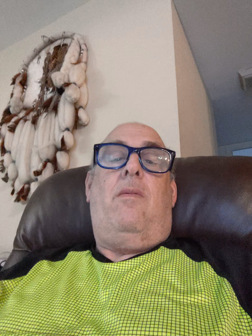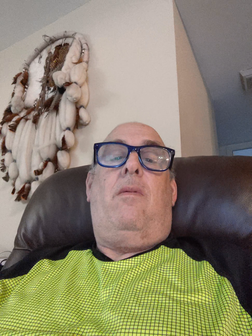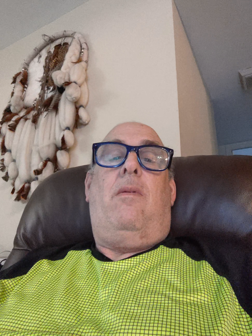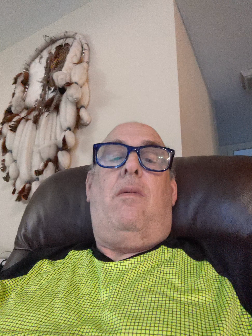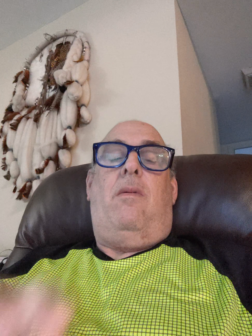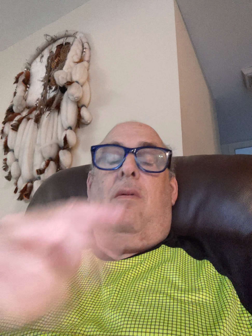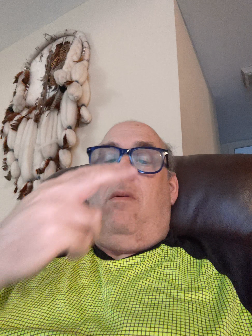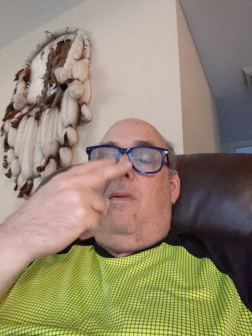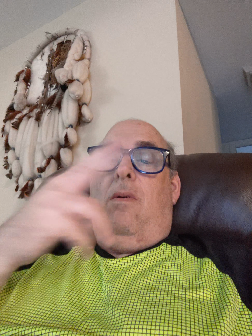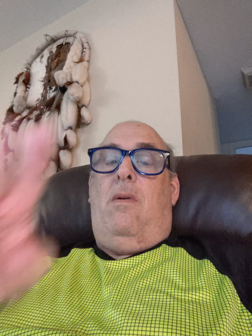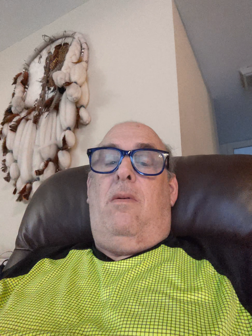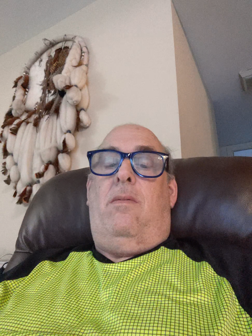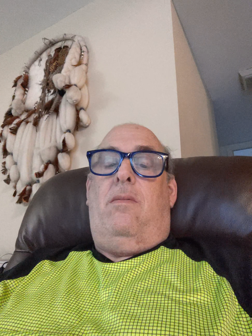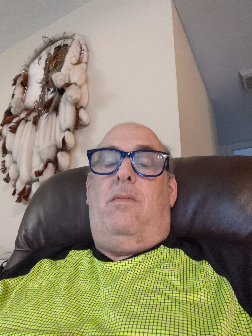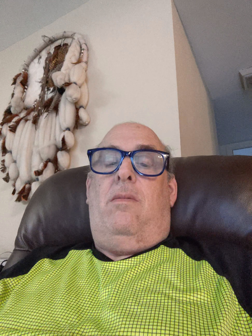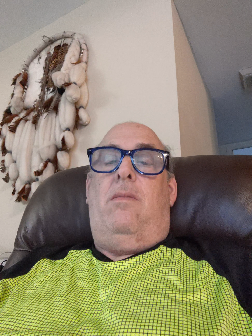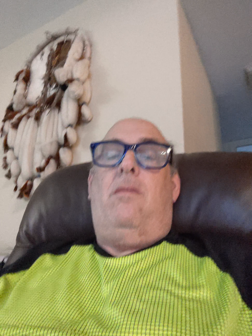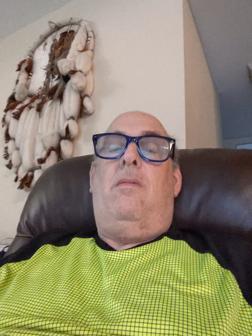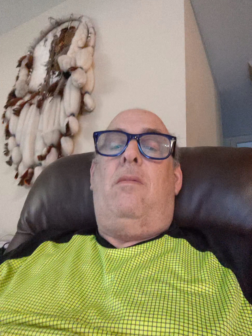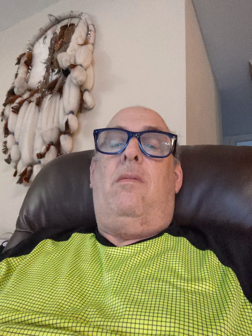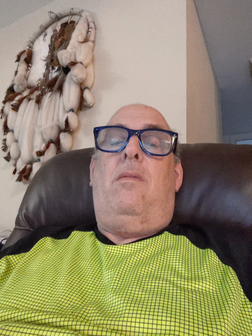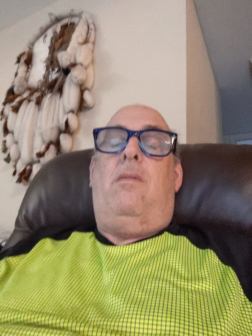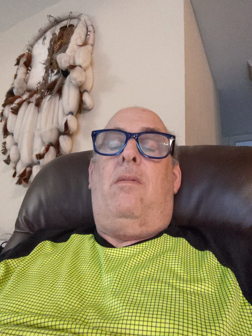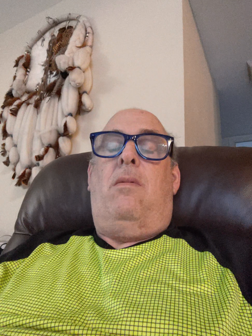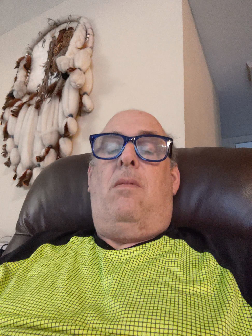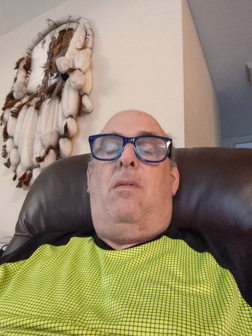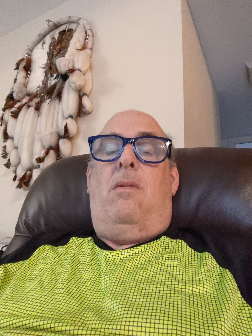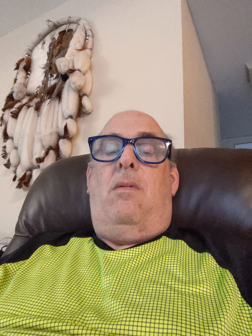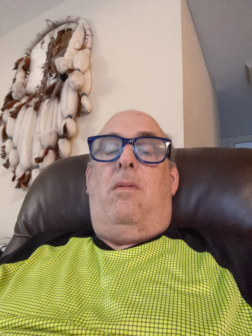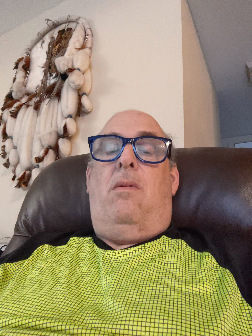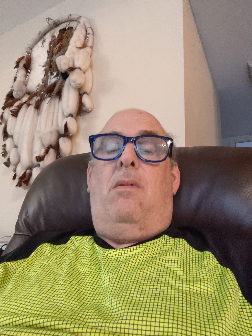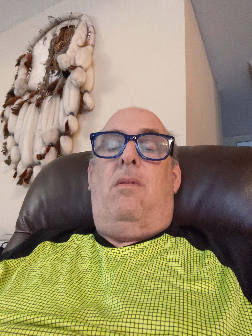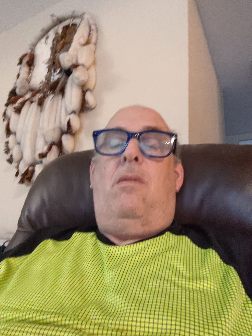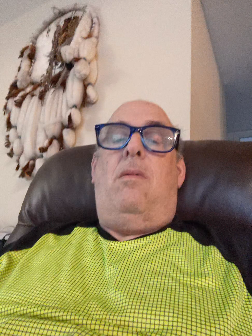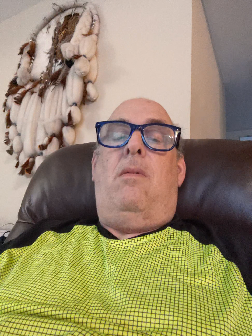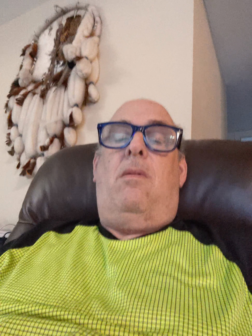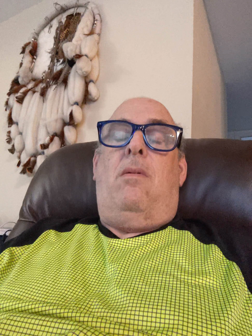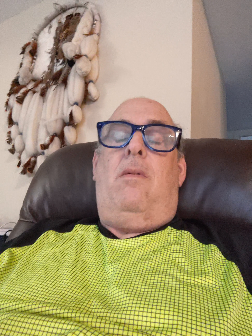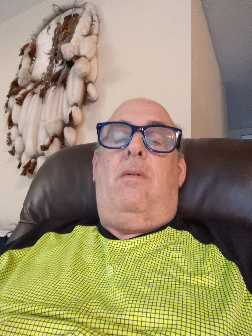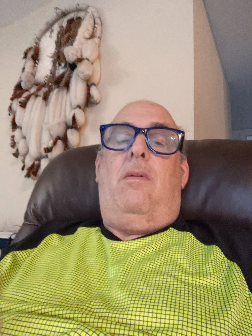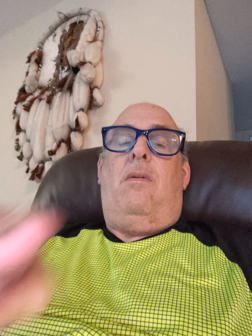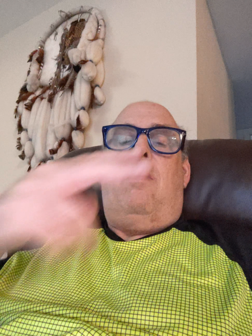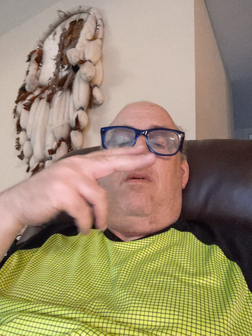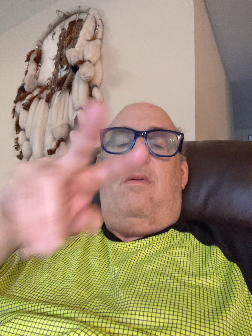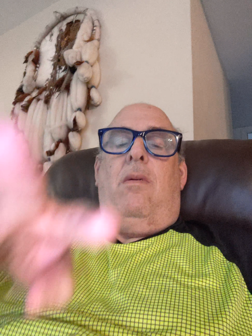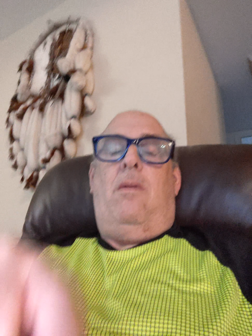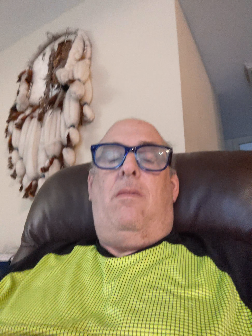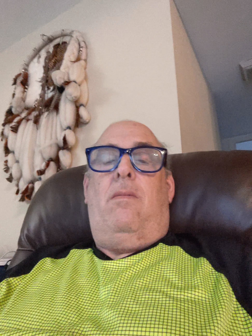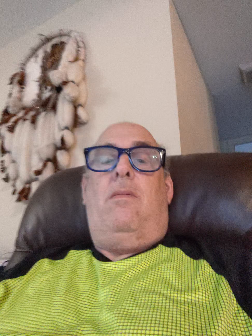look